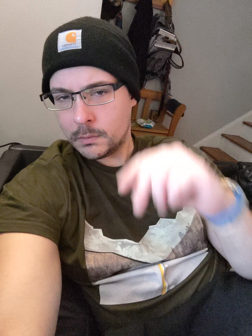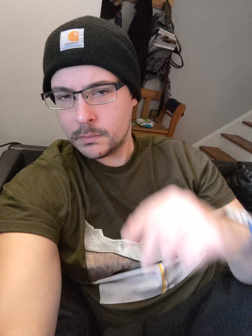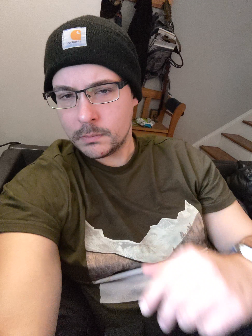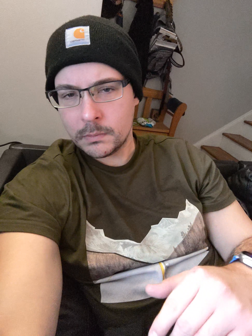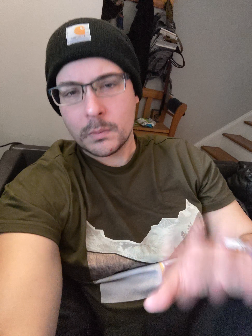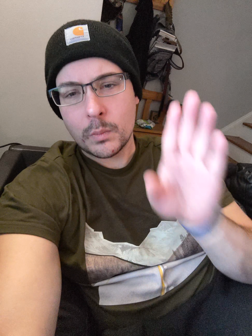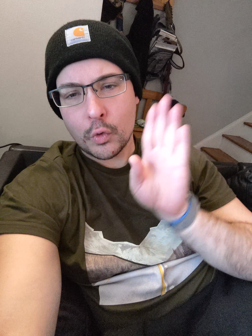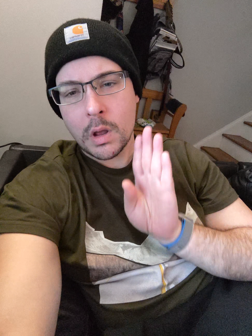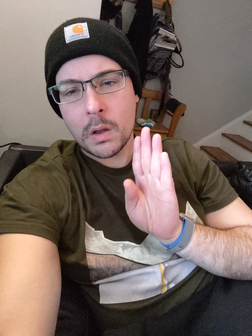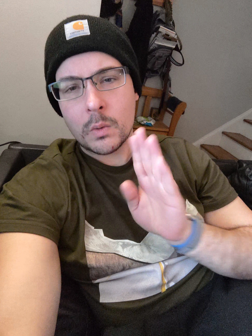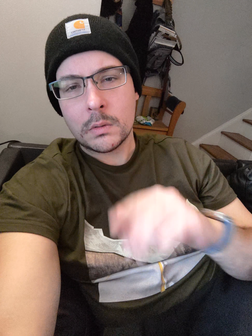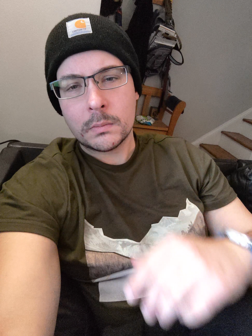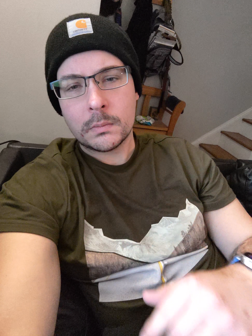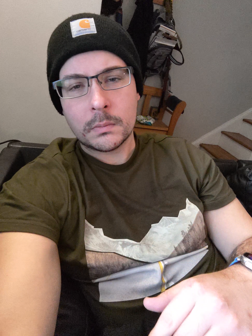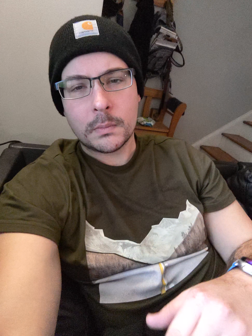brown